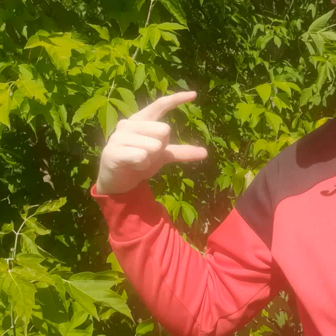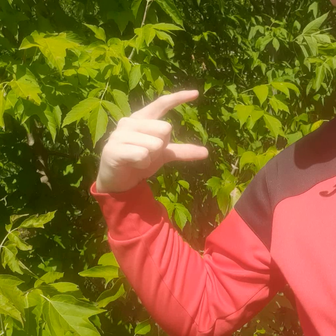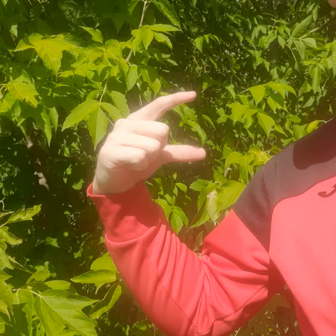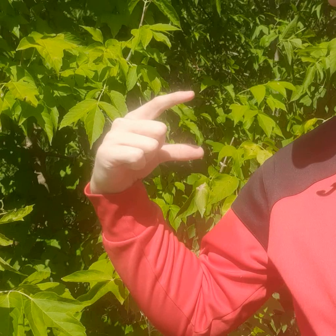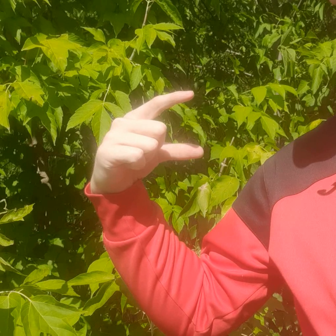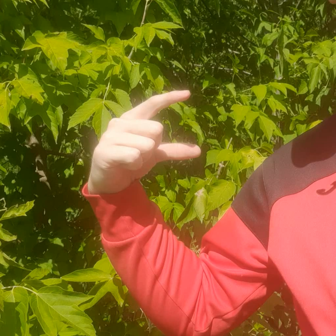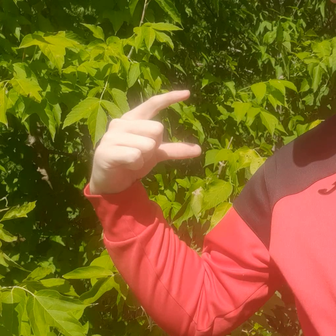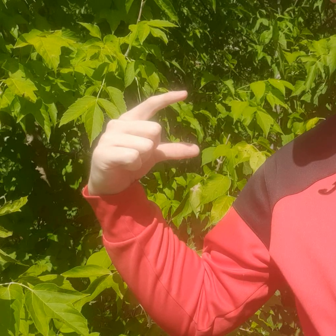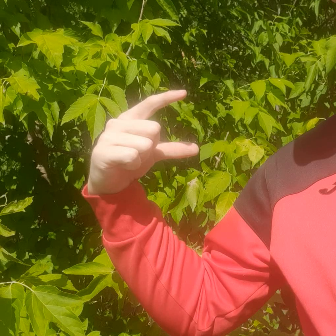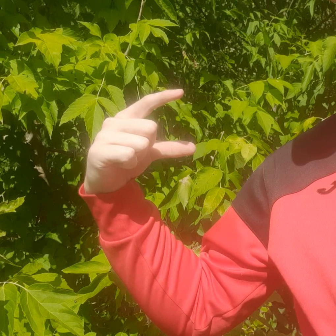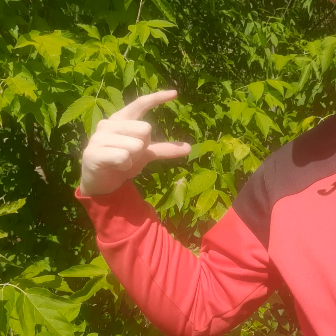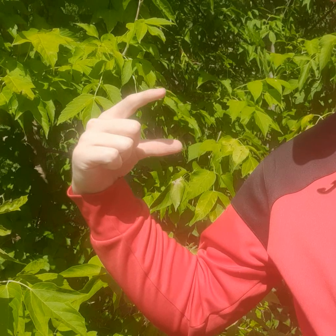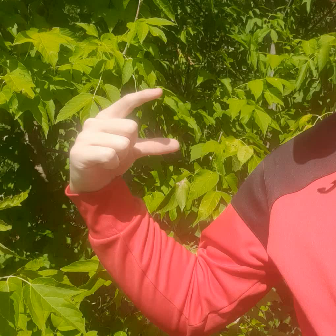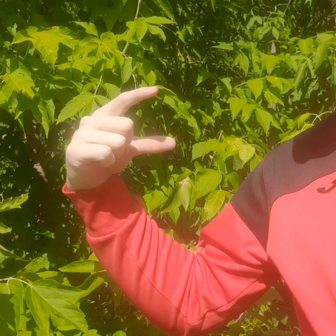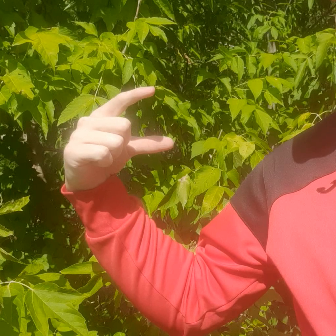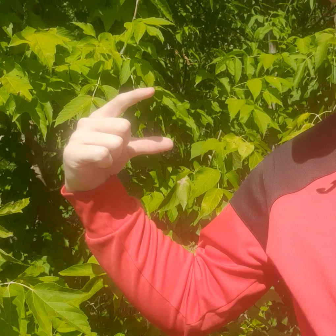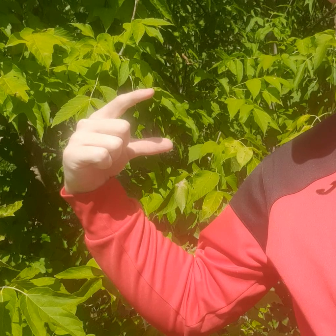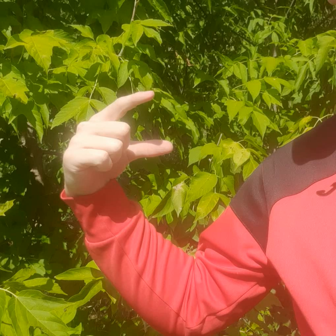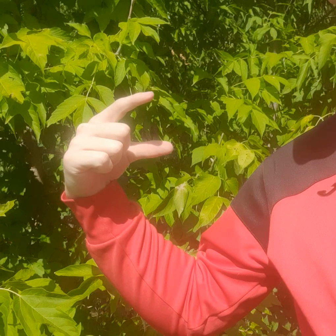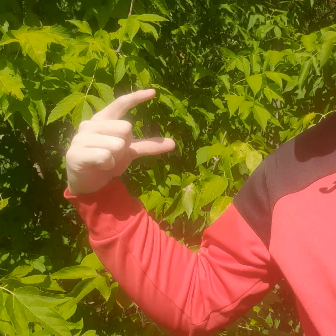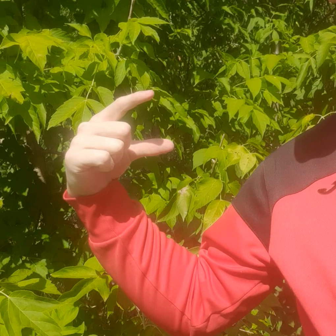Є